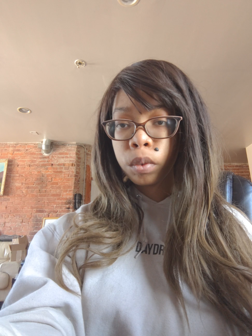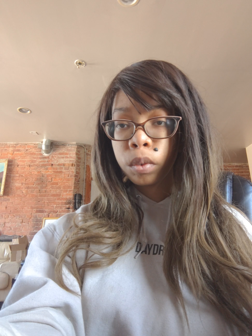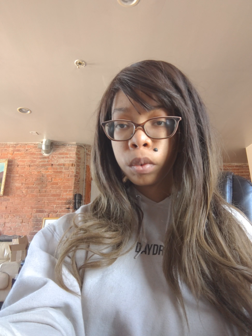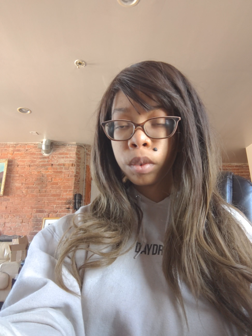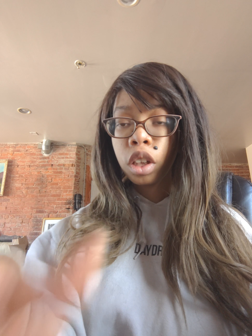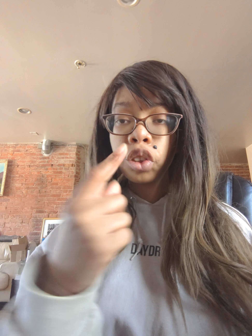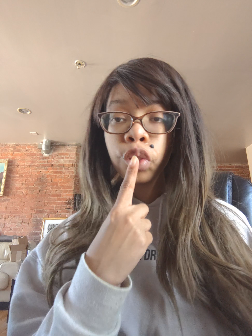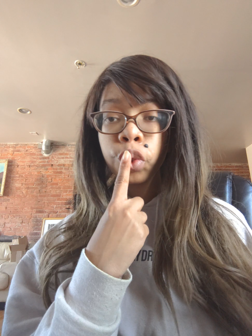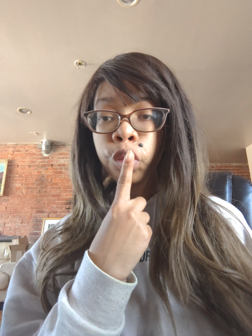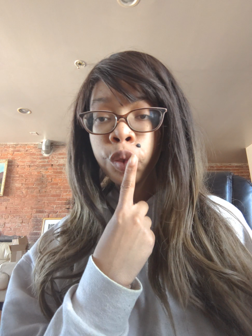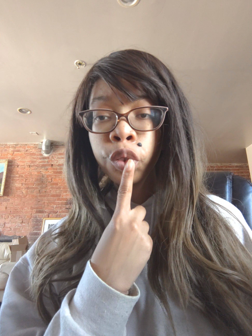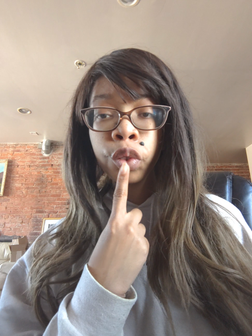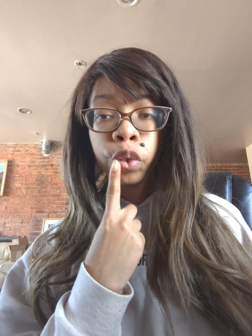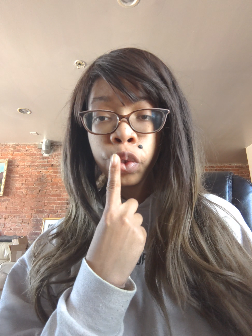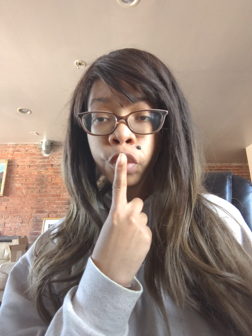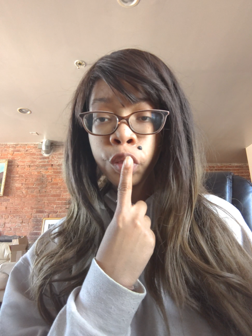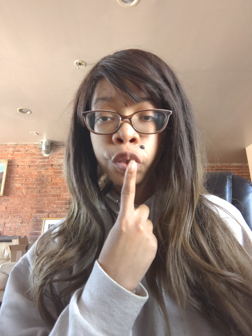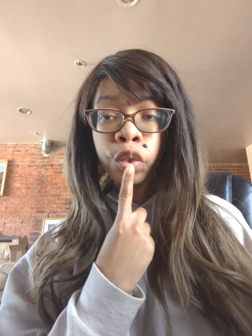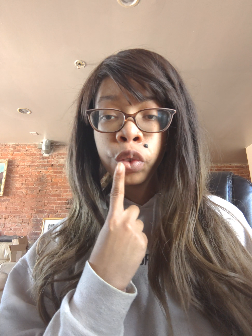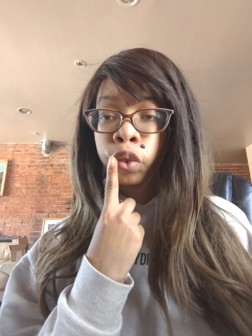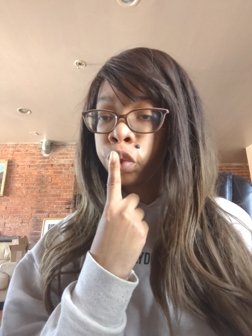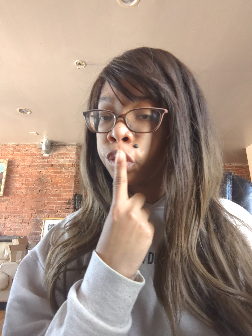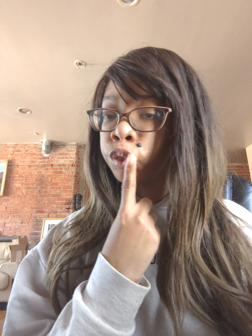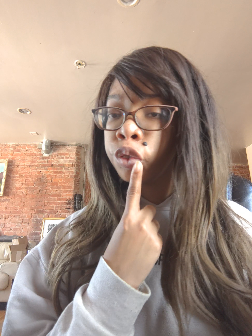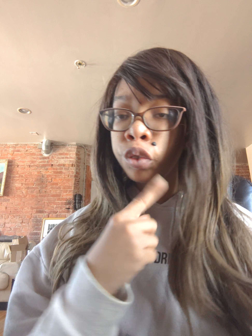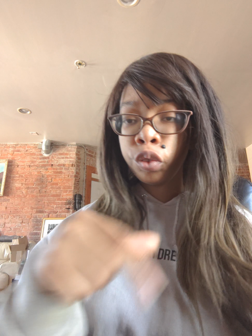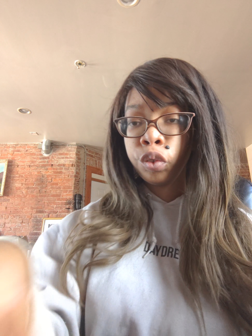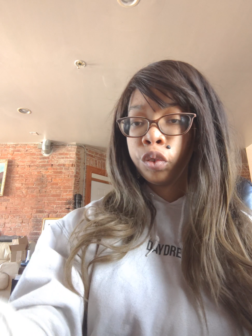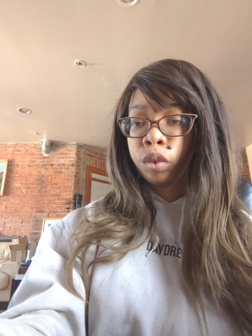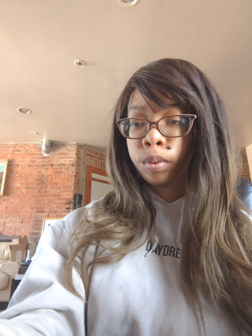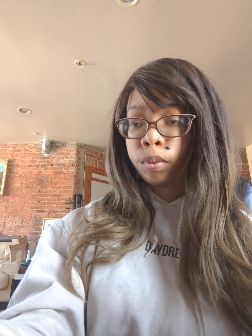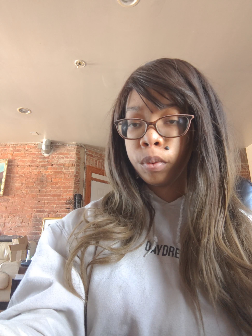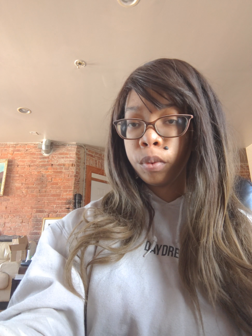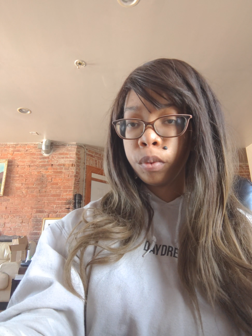mouth